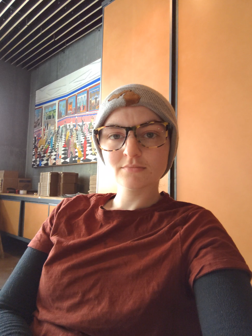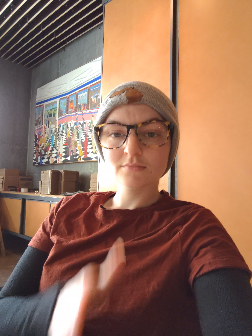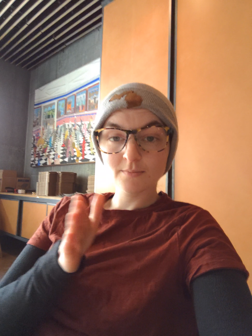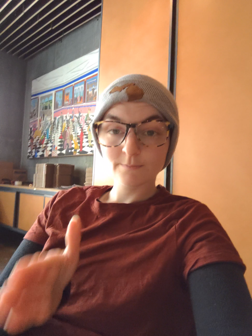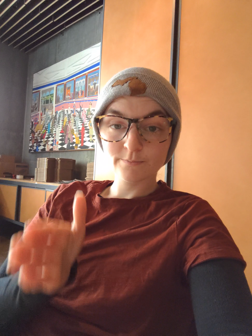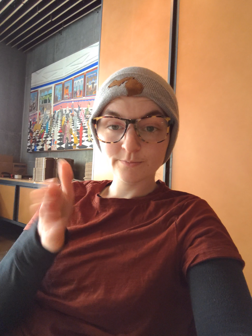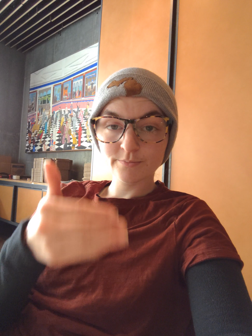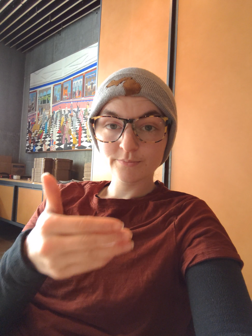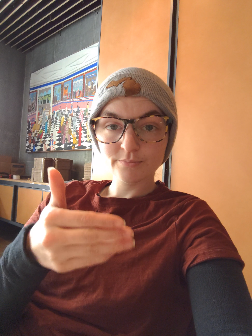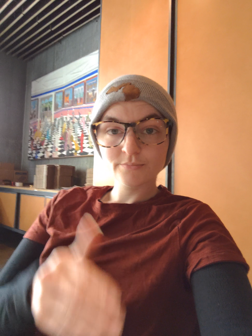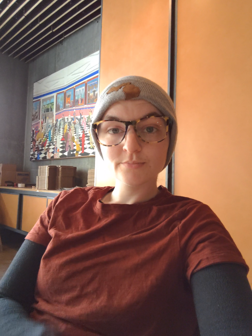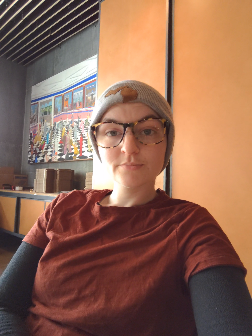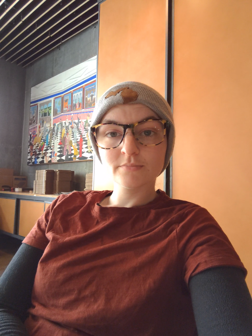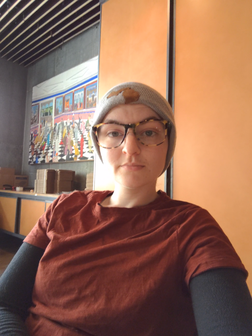room